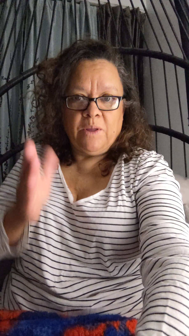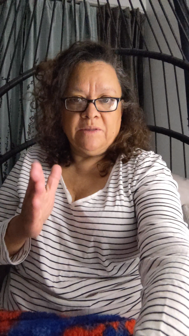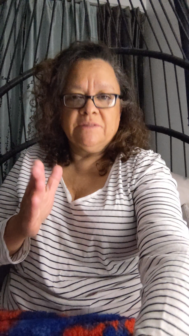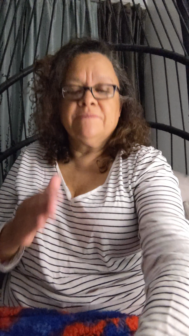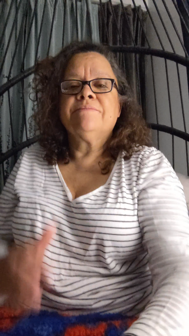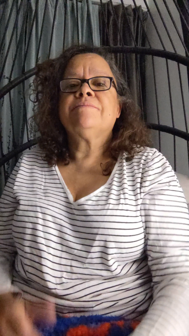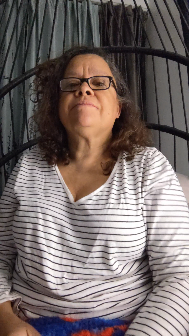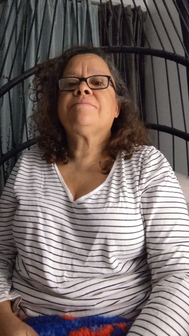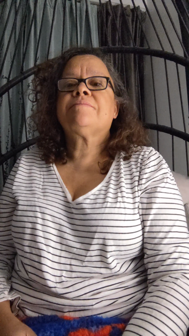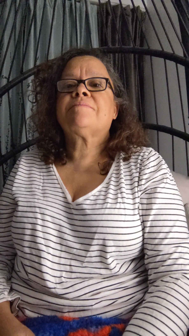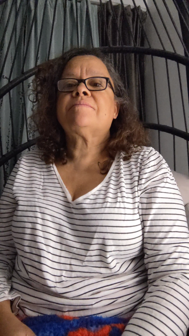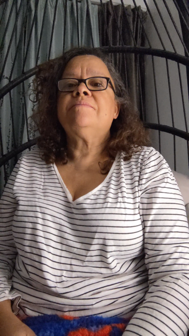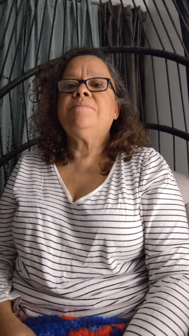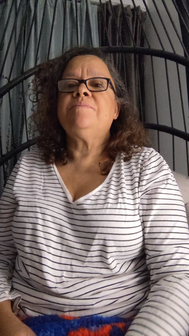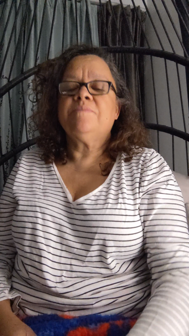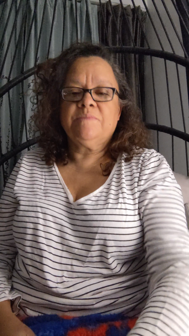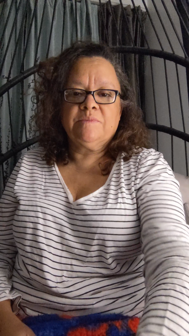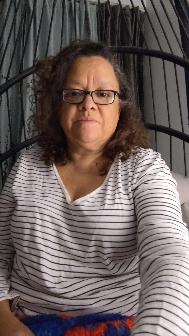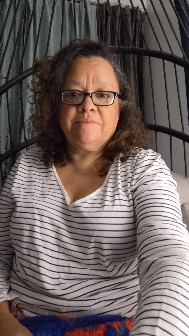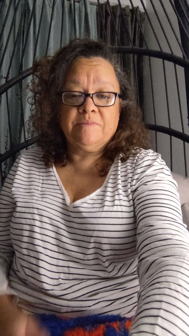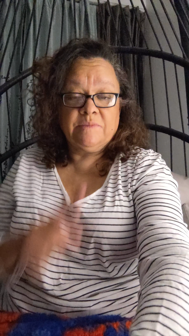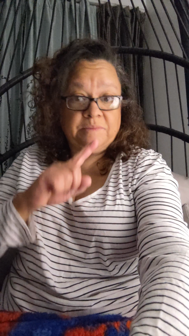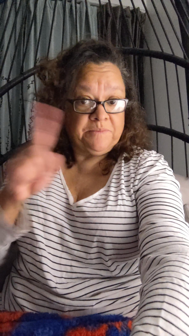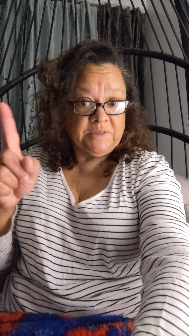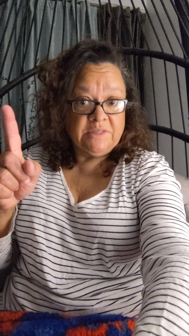but